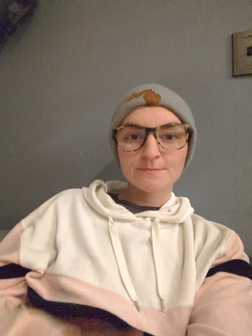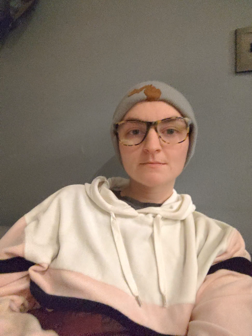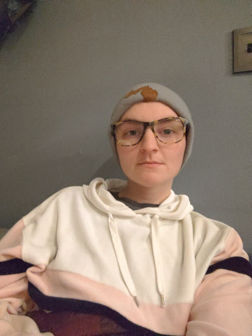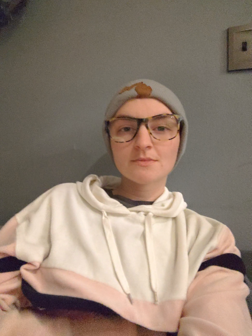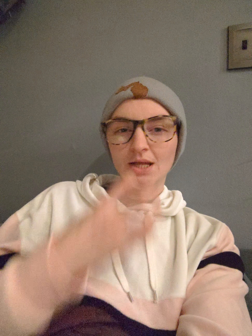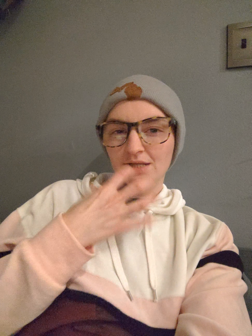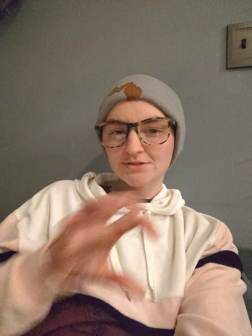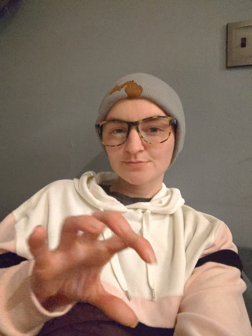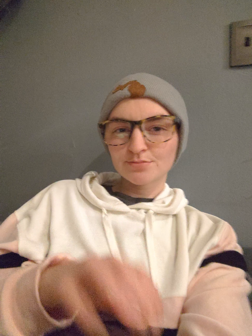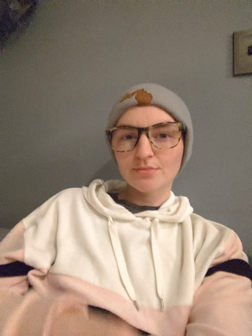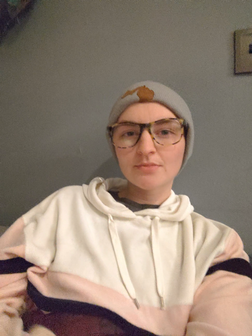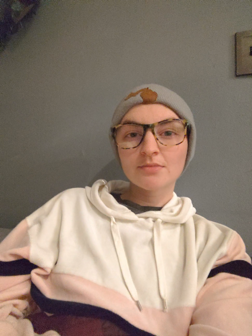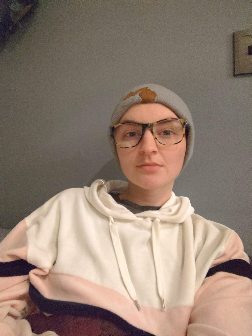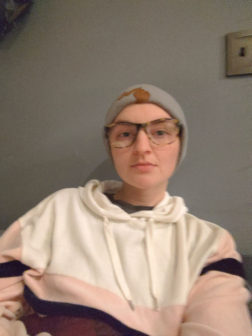hot